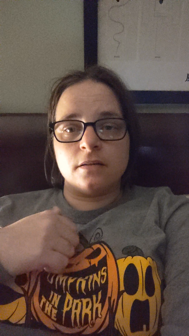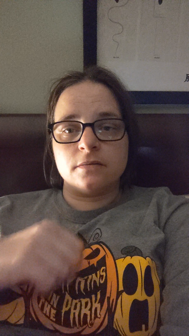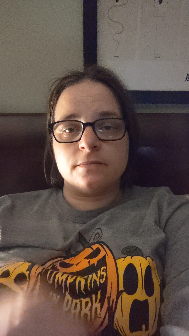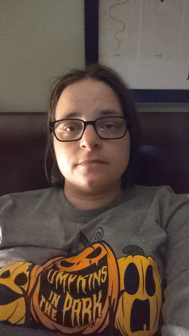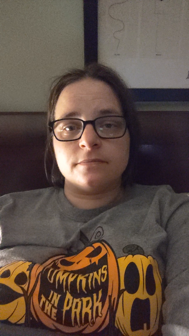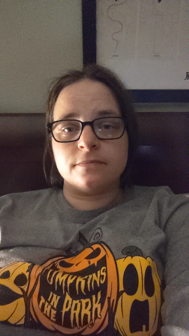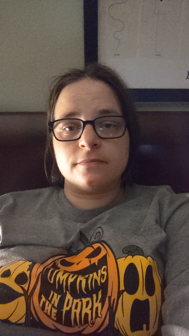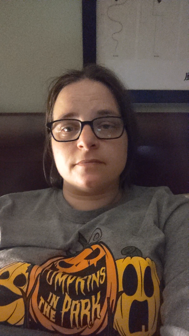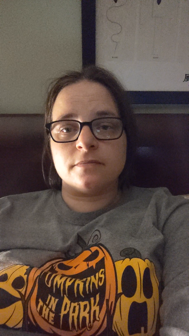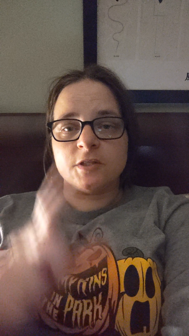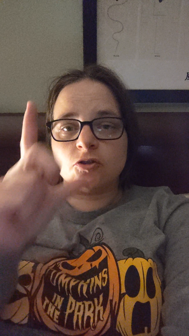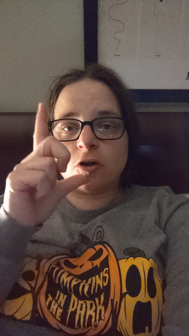lunch